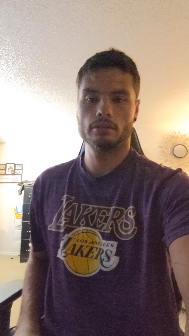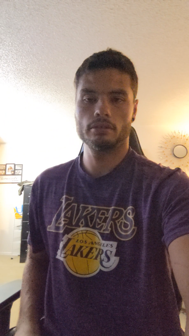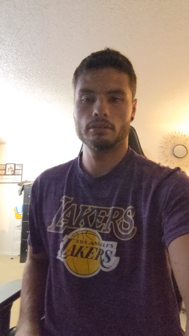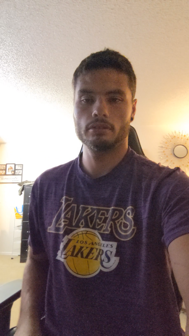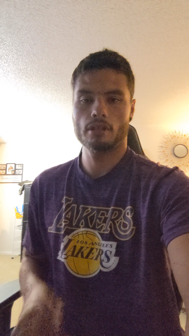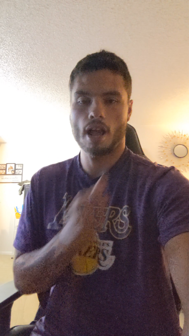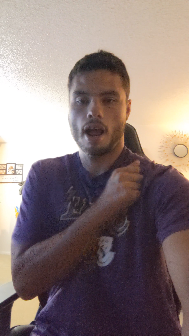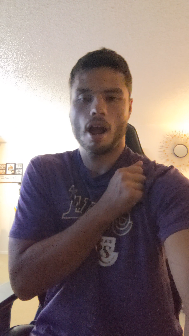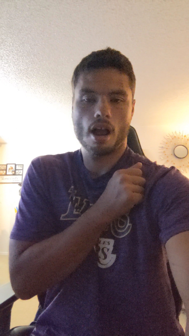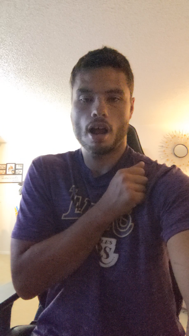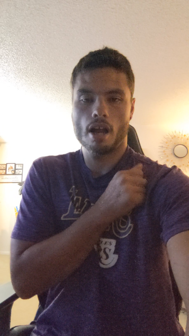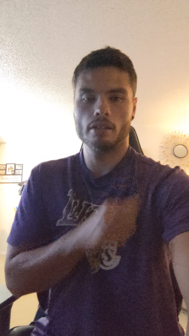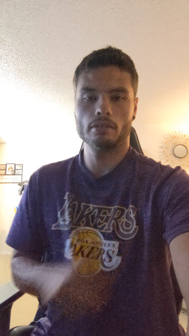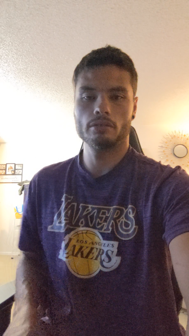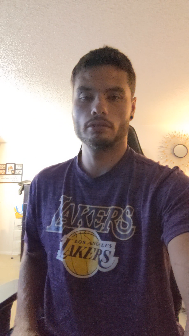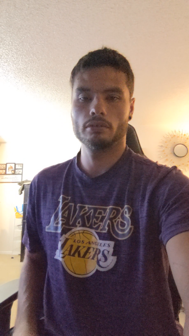hug